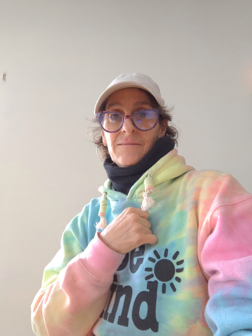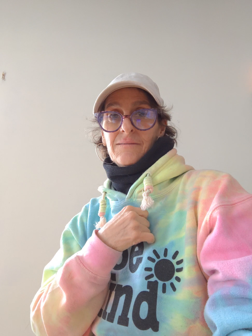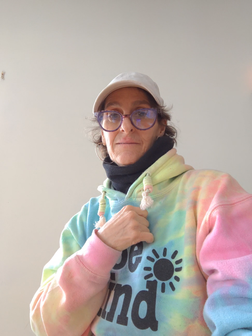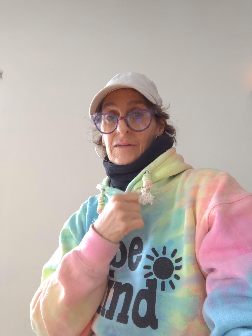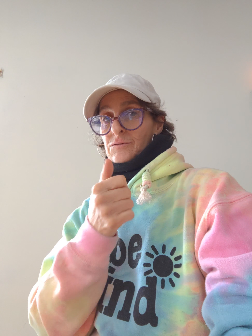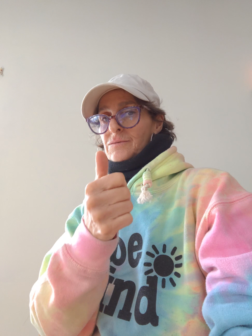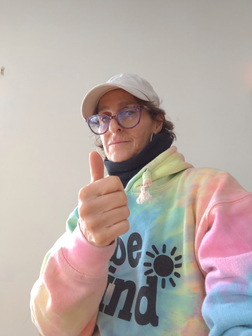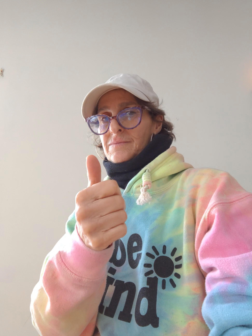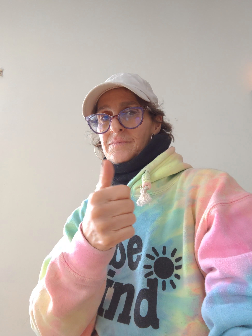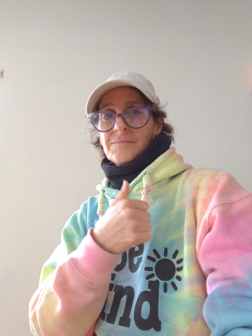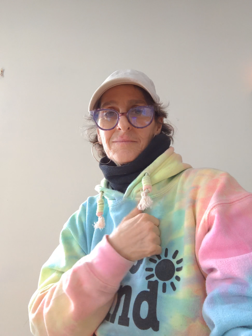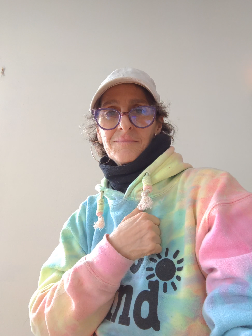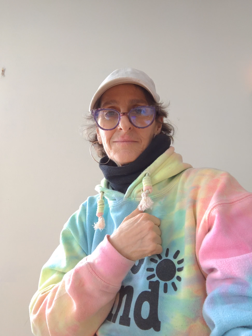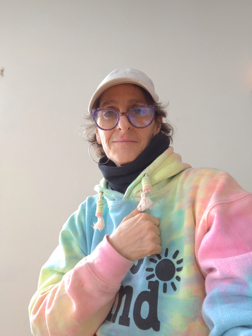yourself